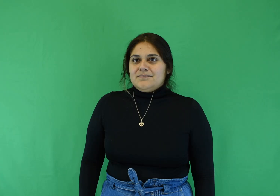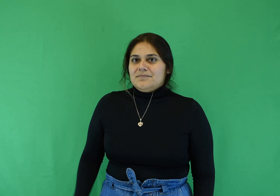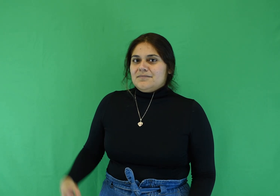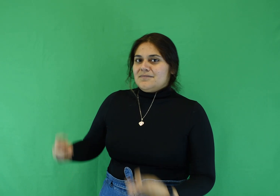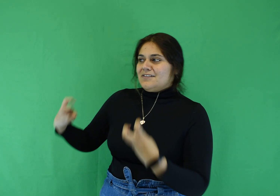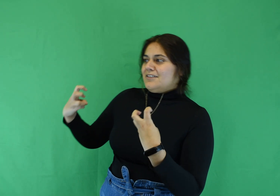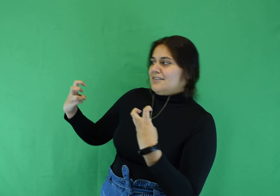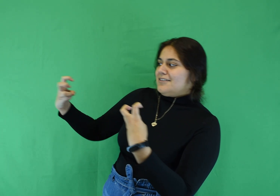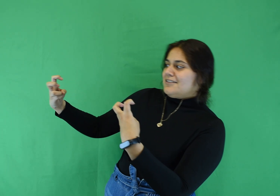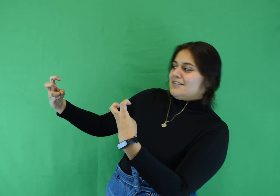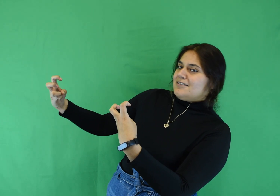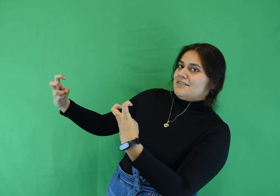robar